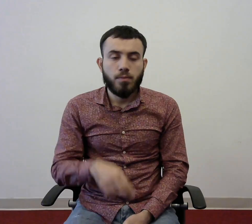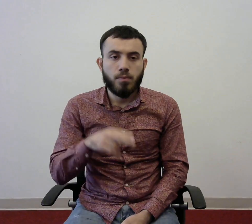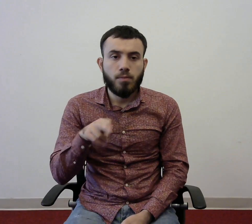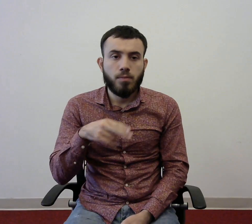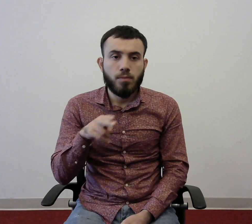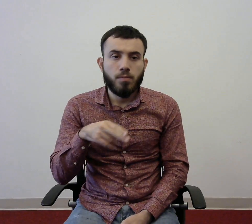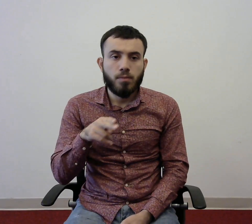D